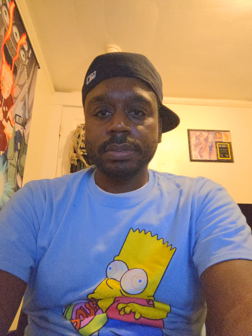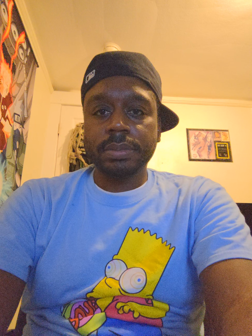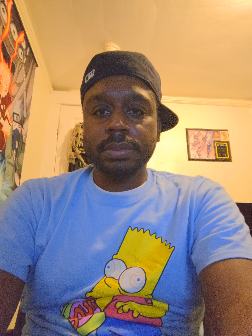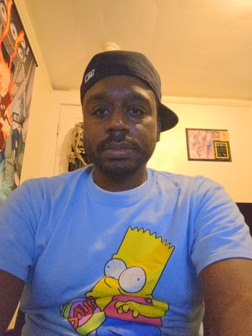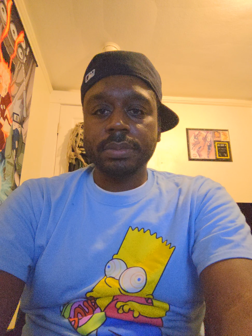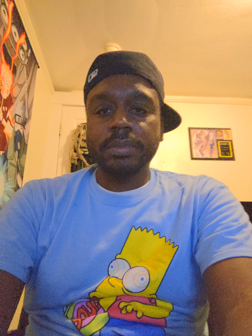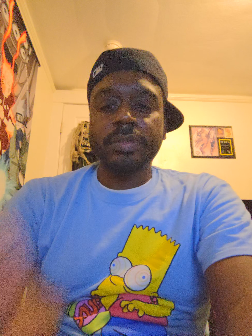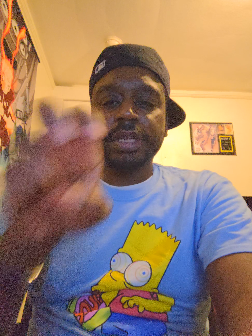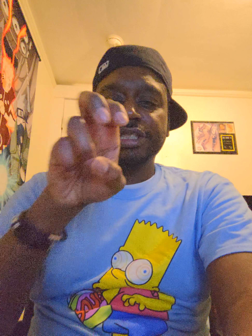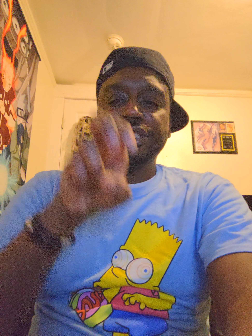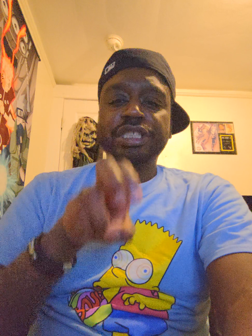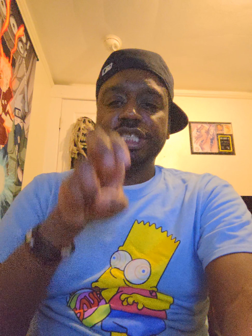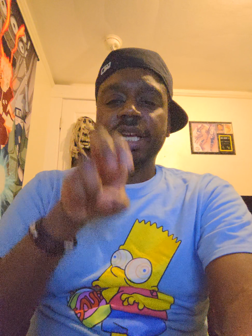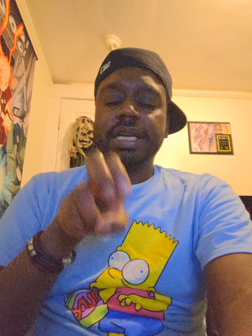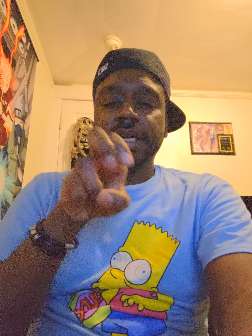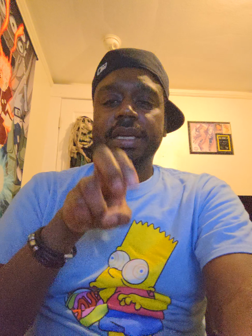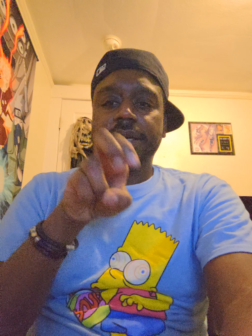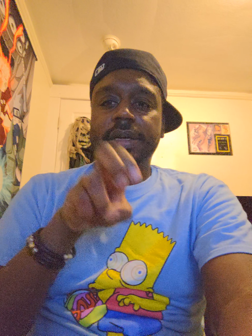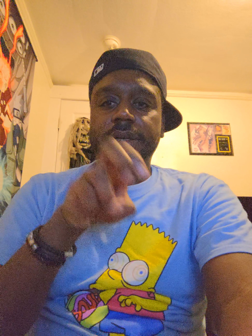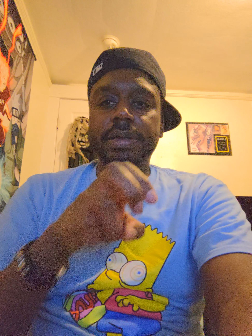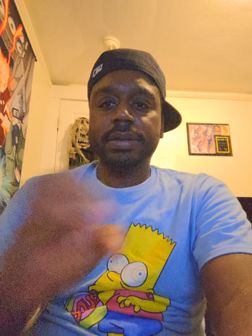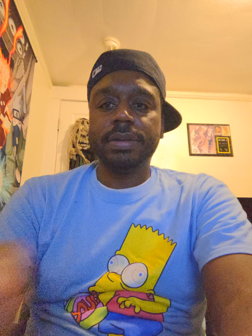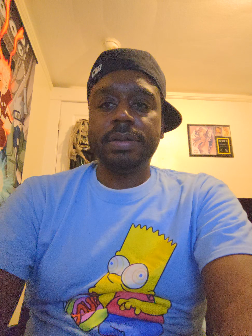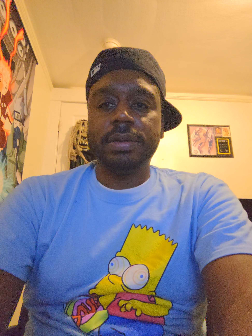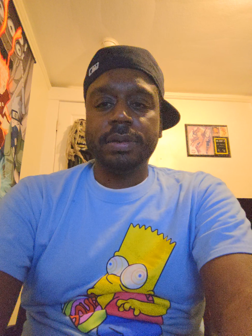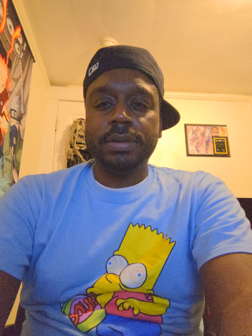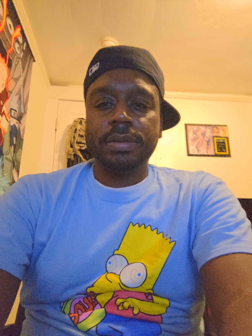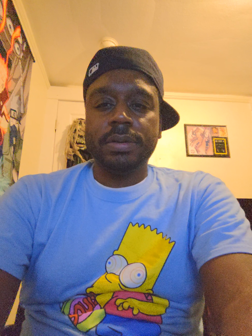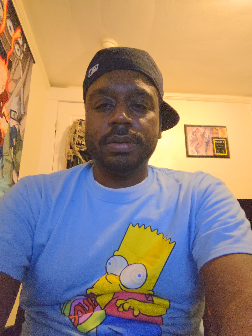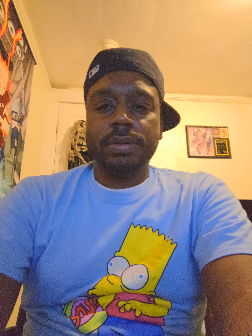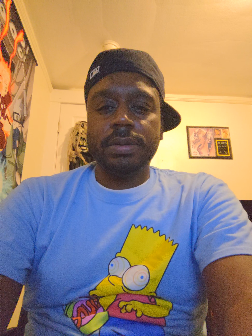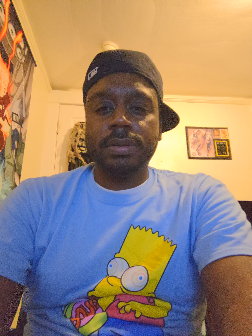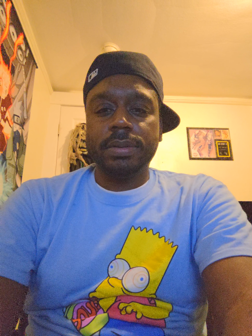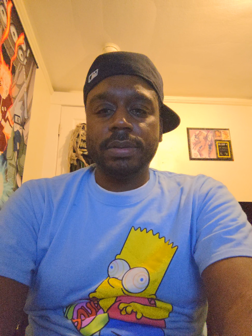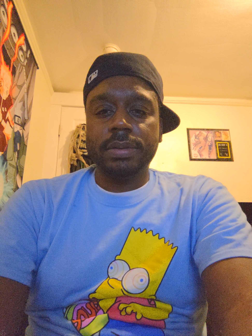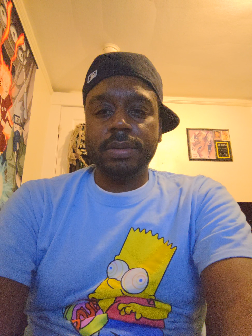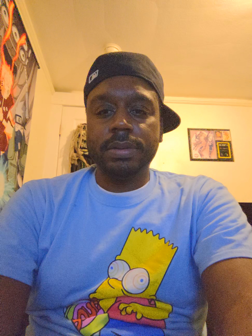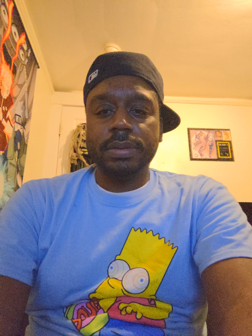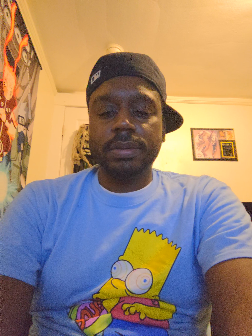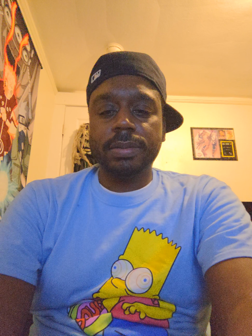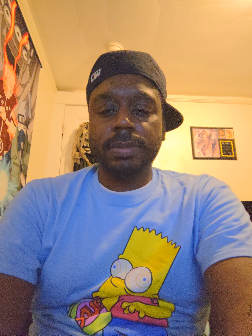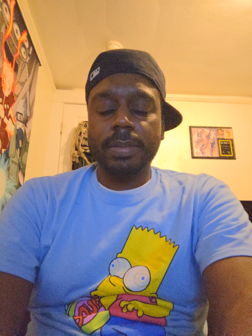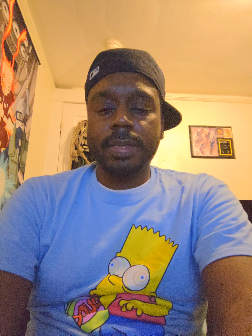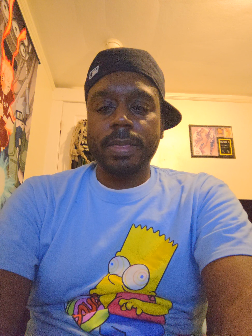chair